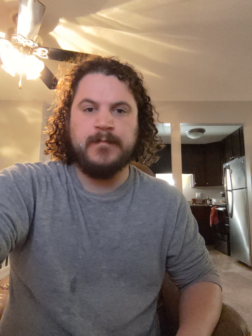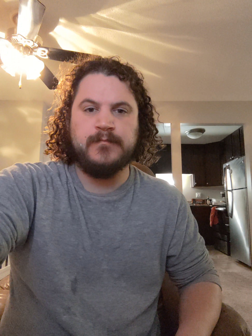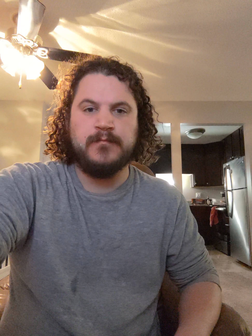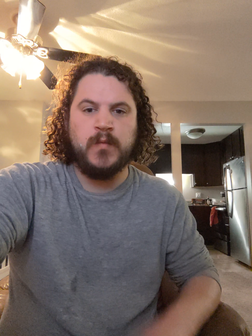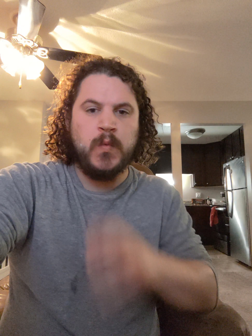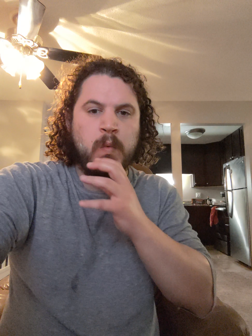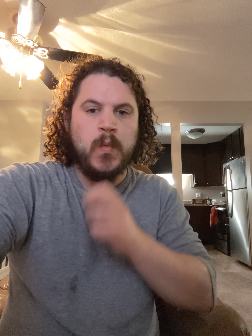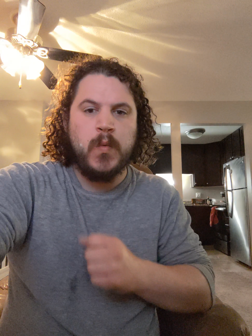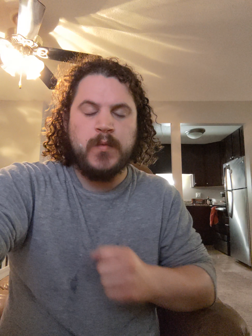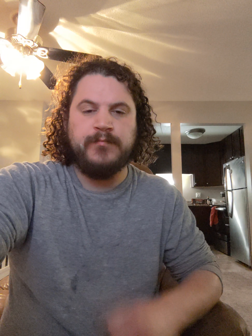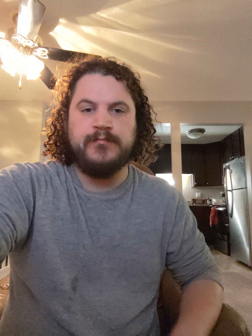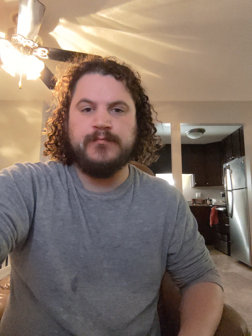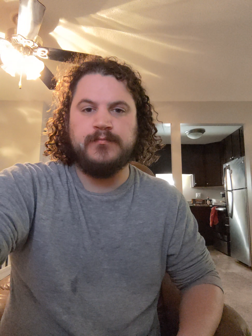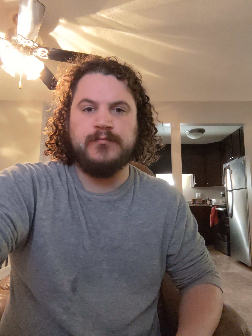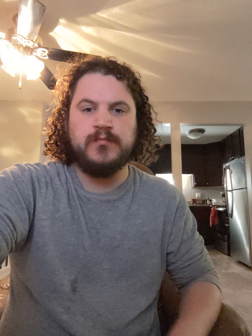old